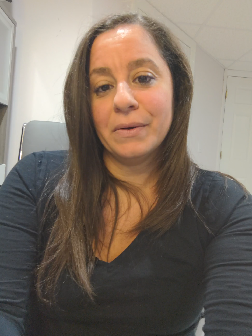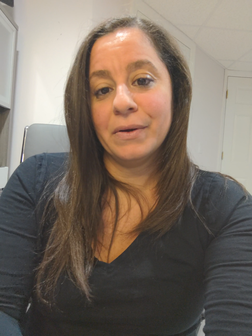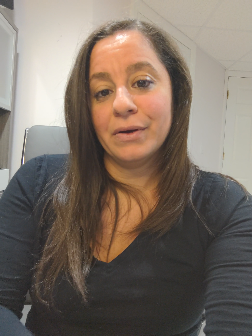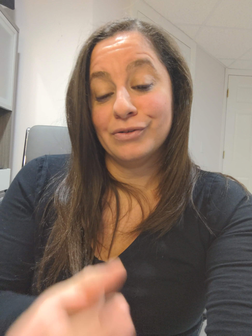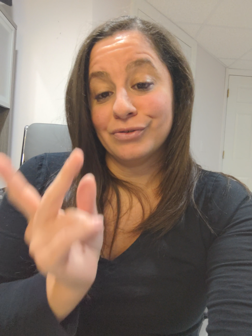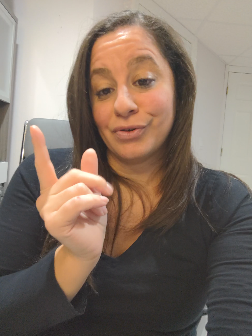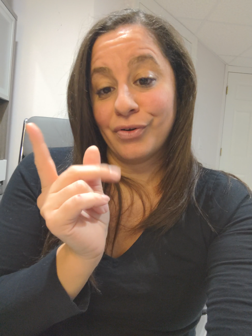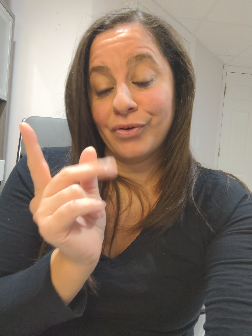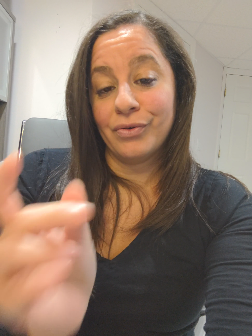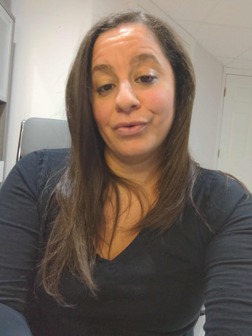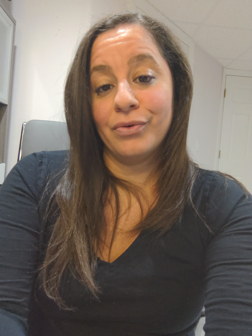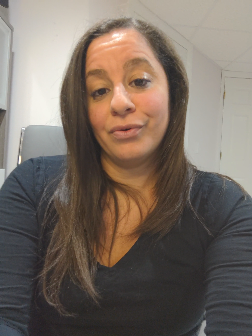dog